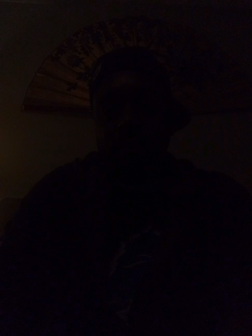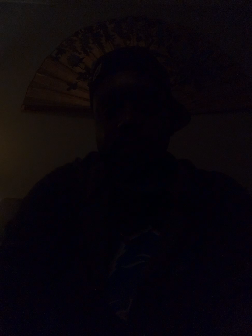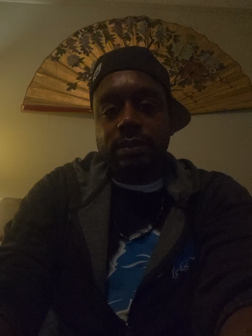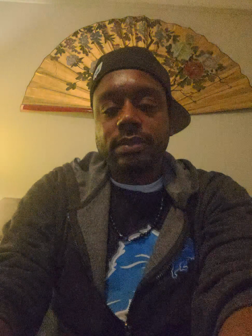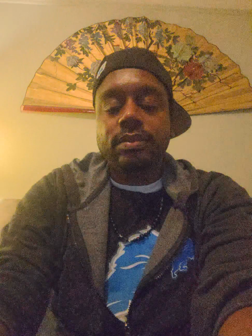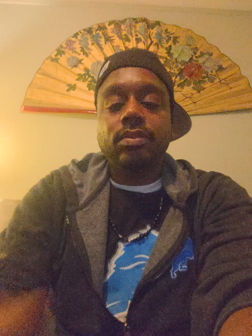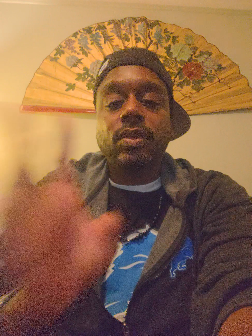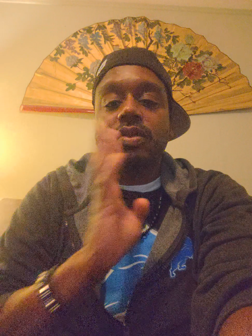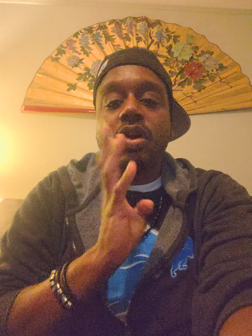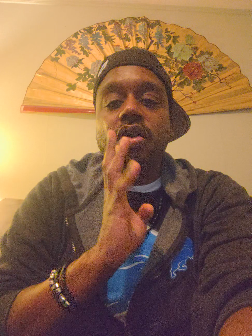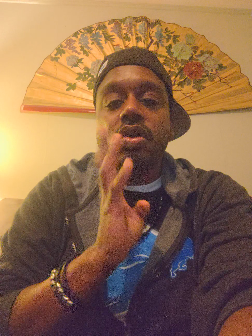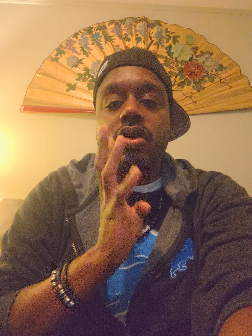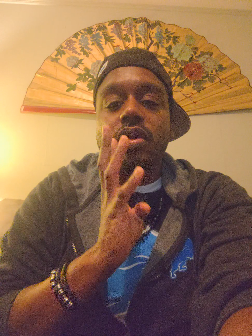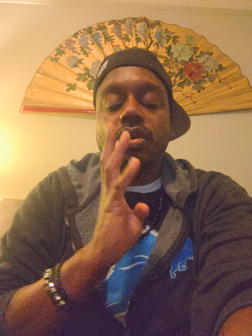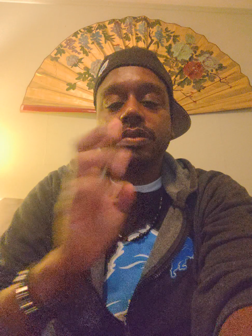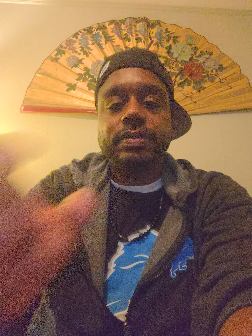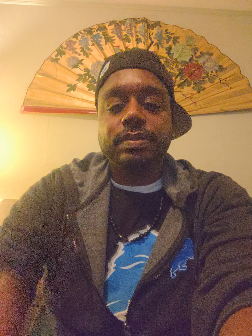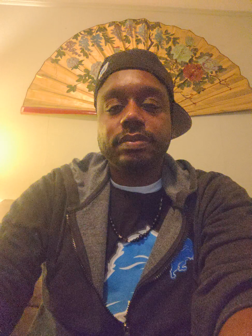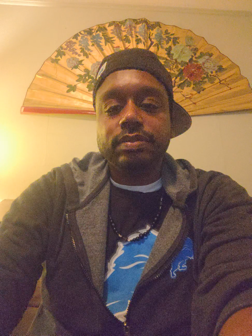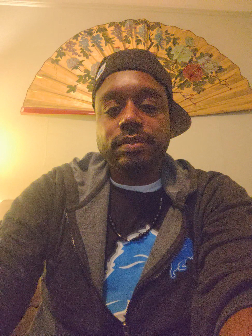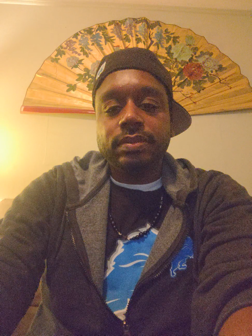talk